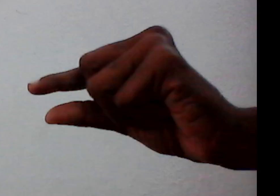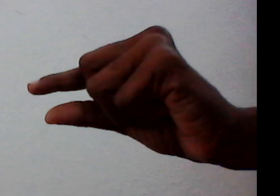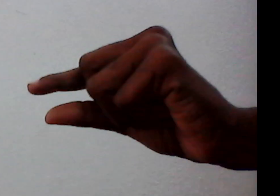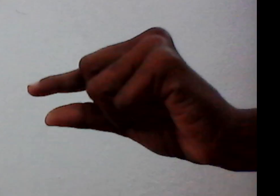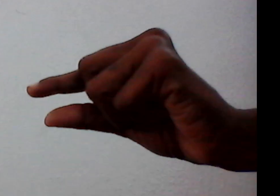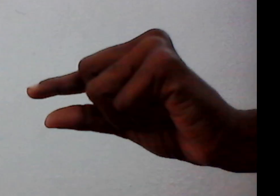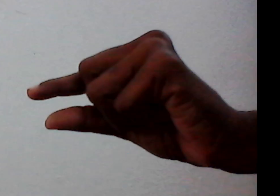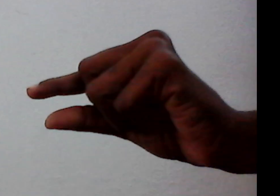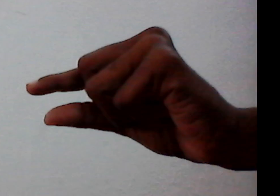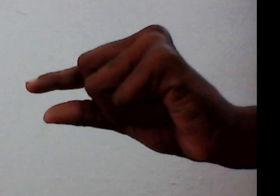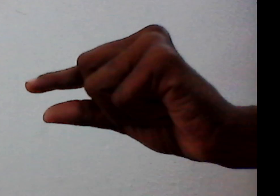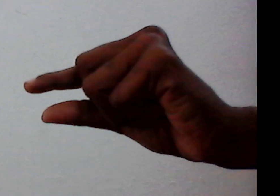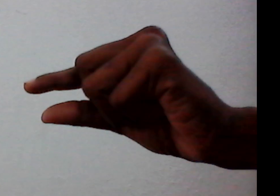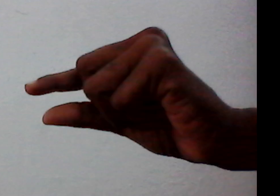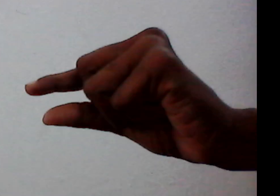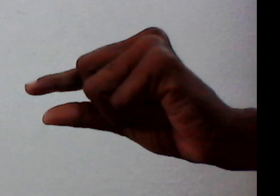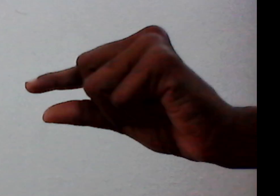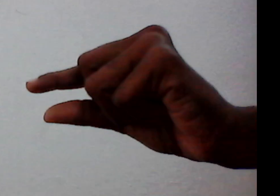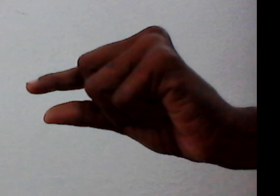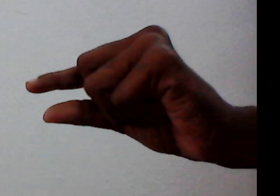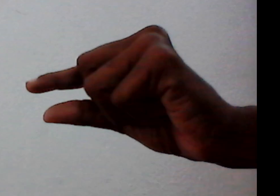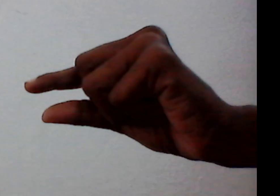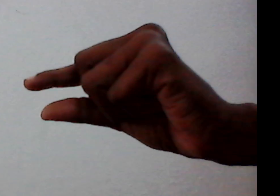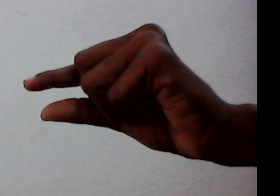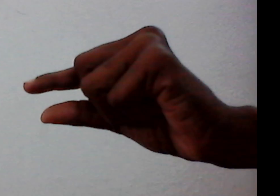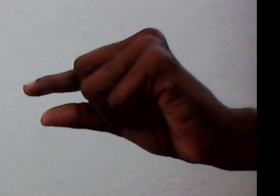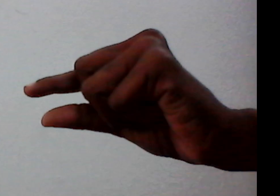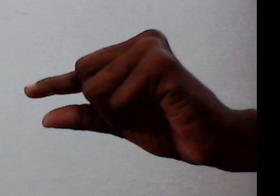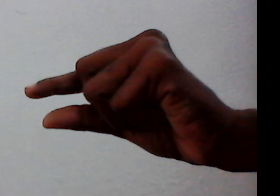ഉ